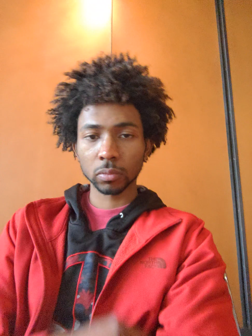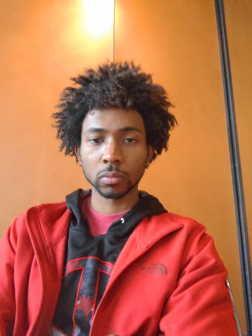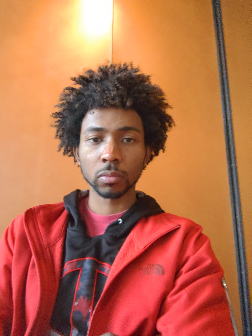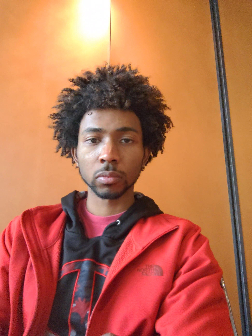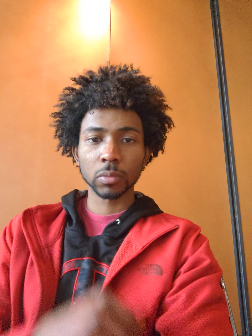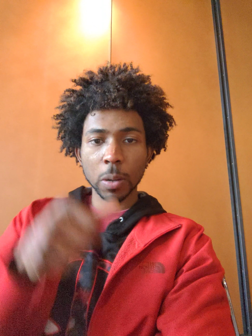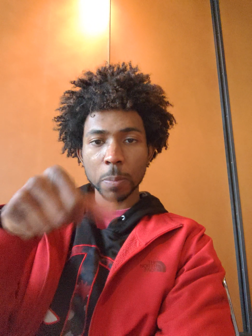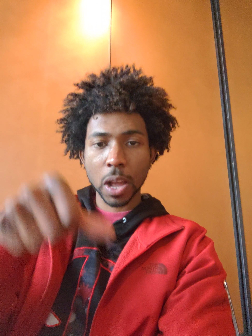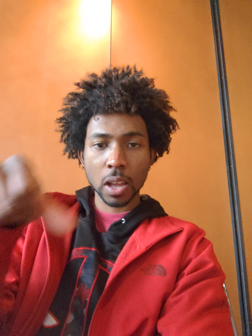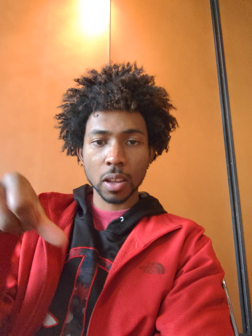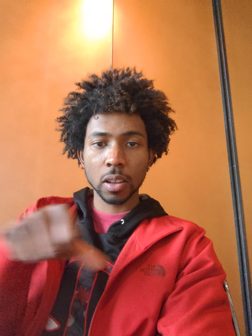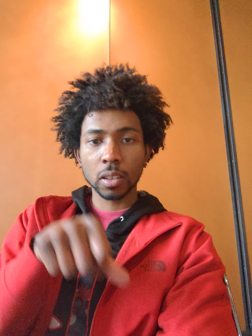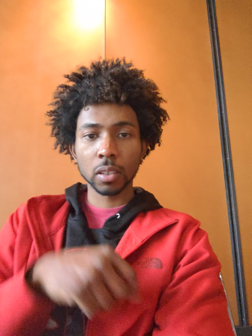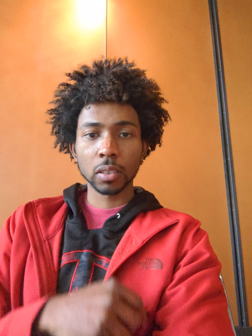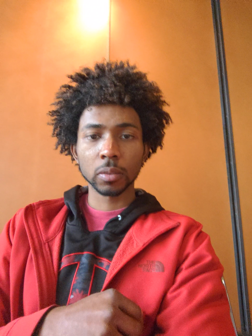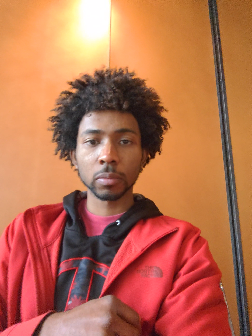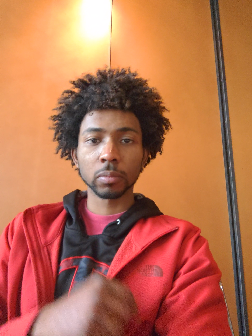puzzle